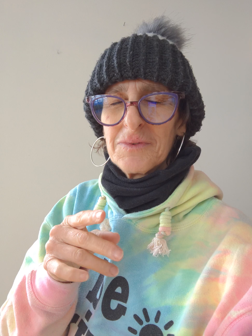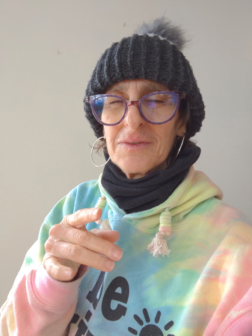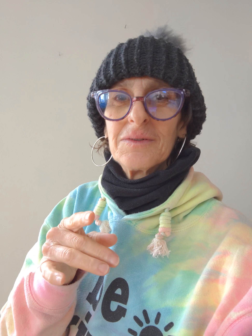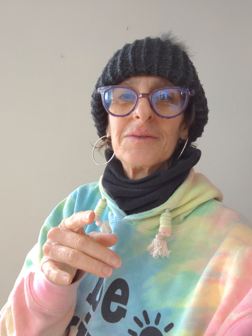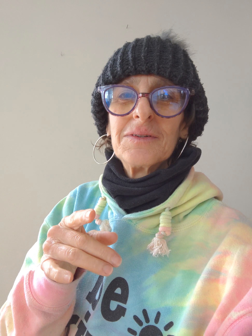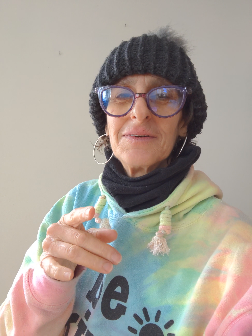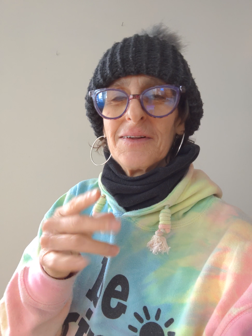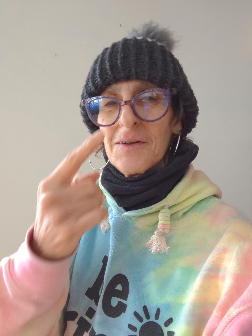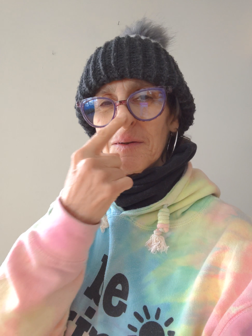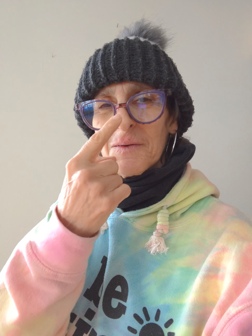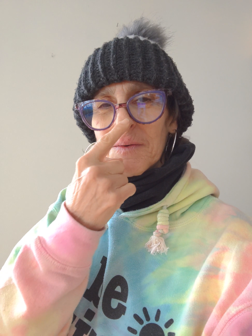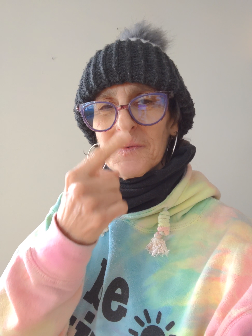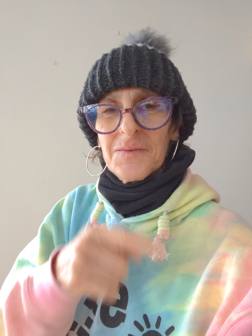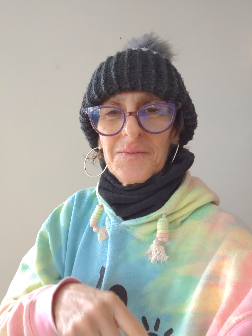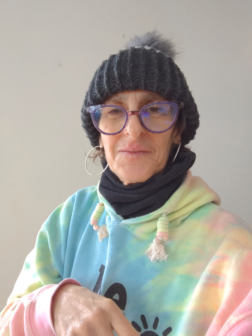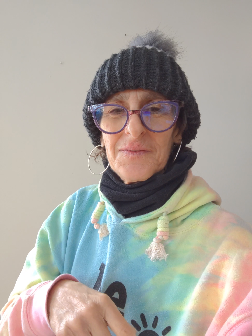nose